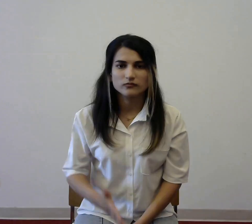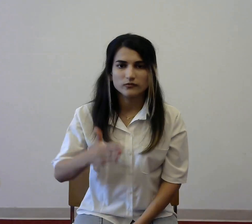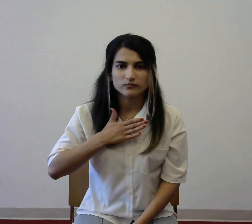mən